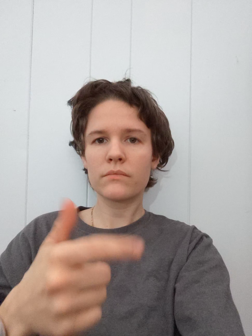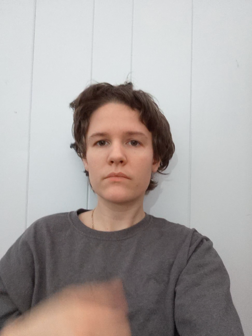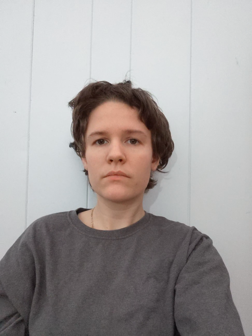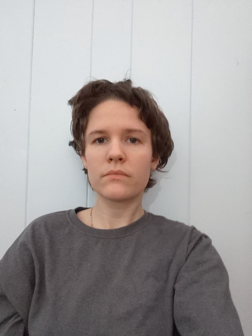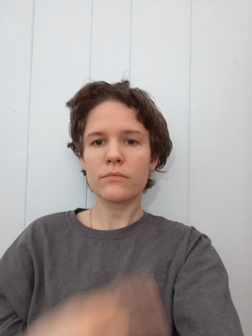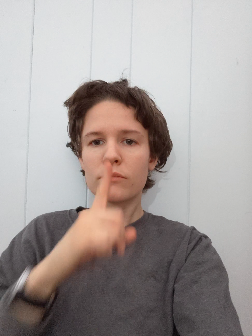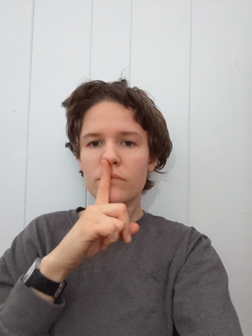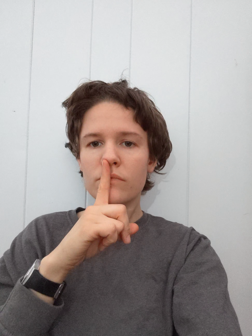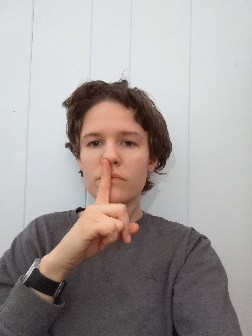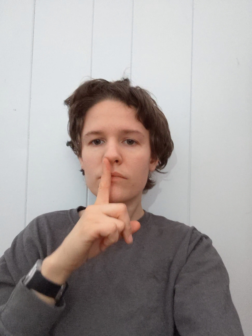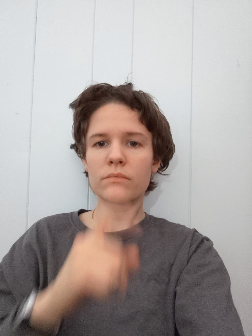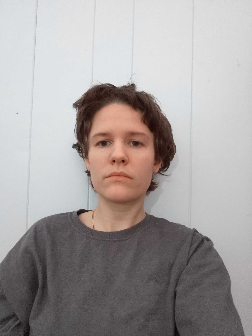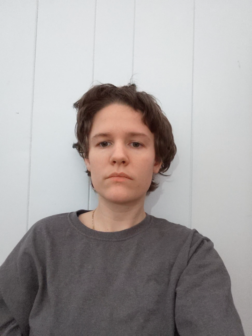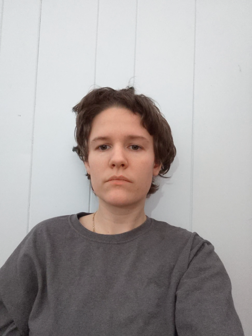shhh